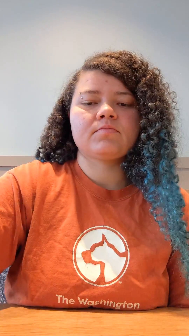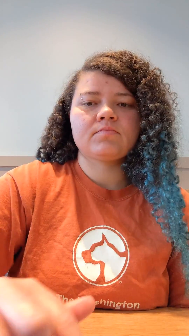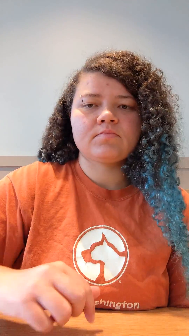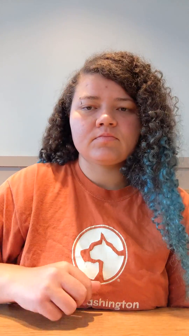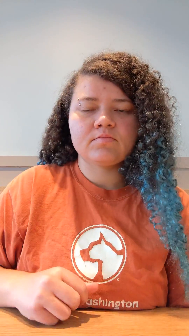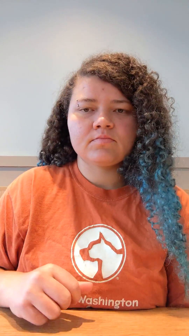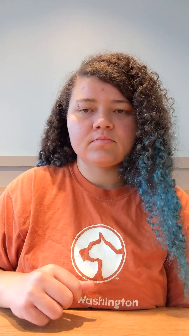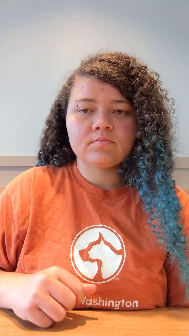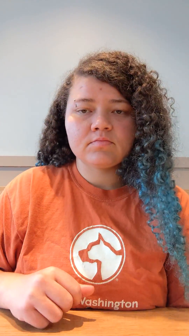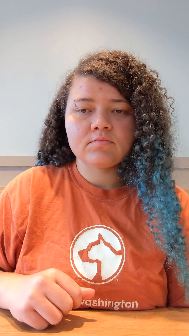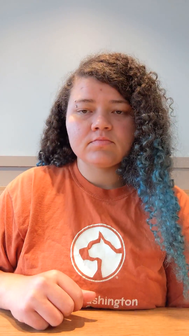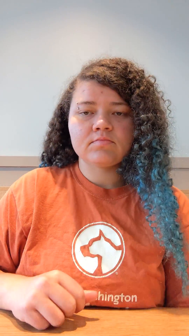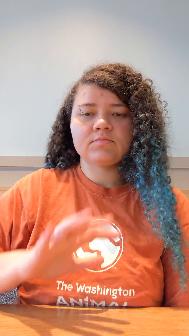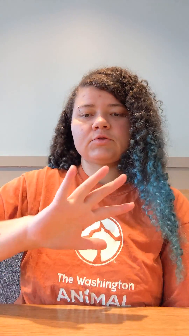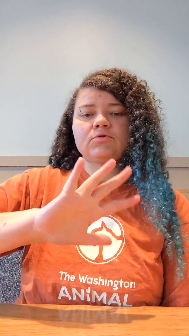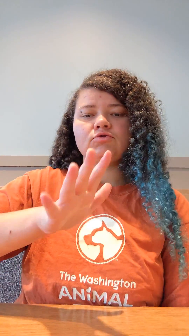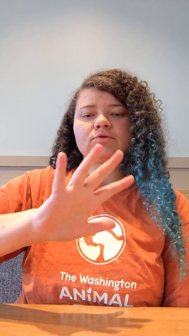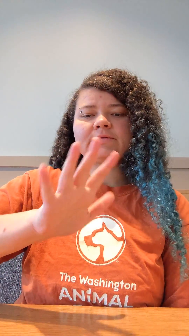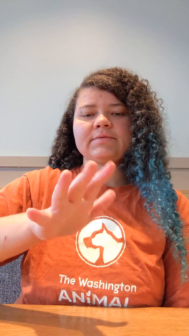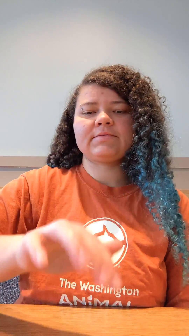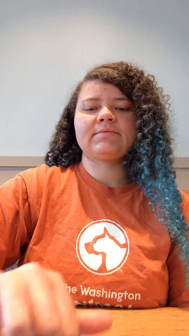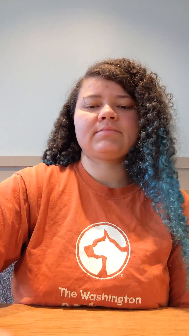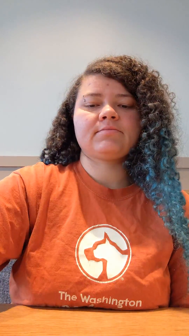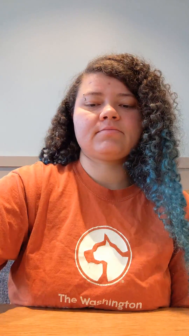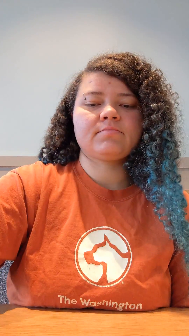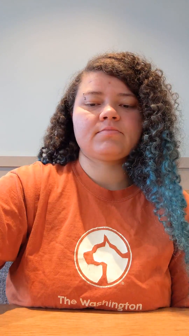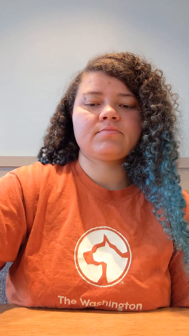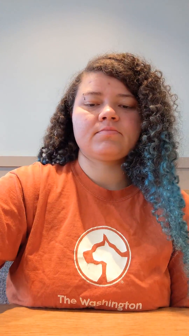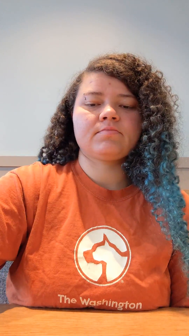cheese